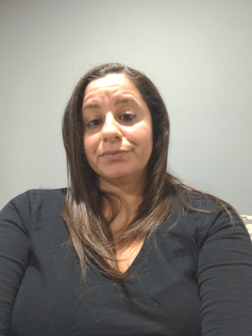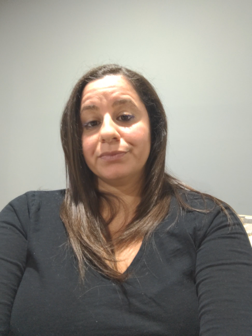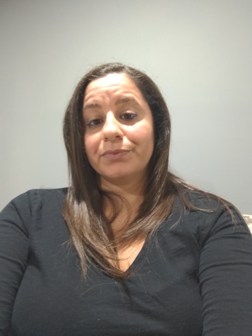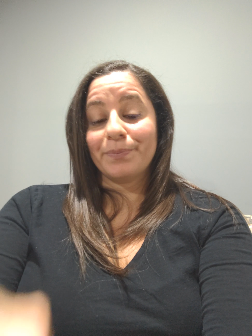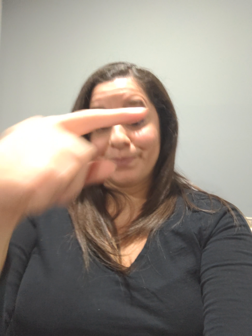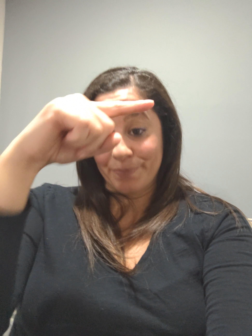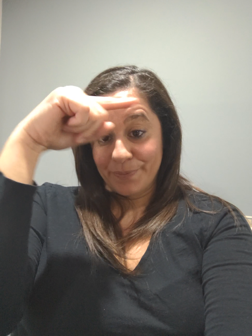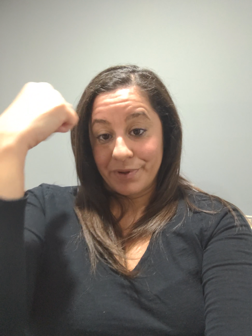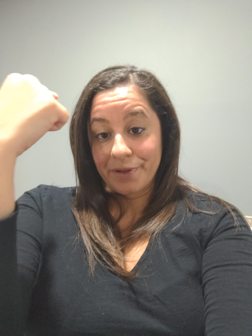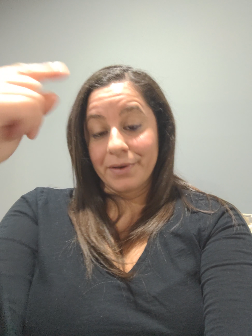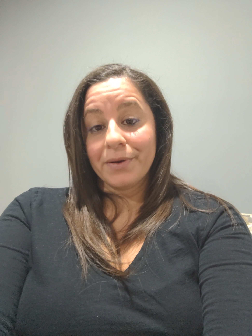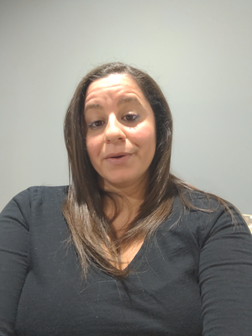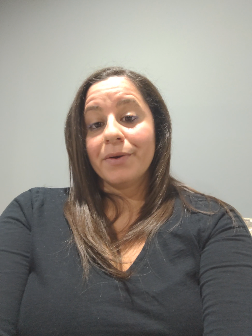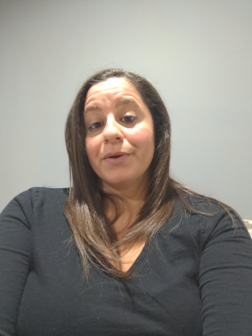black